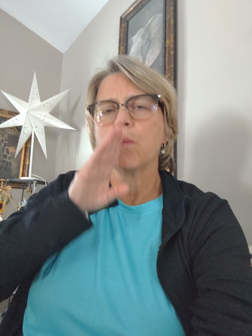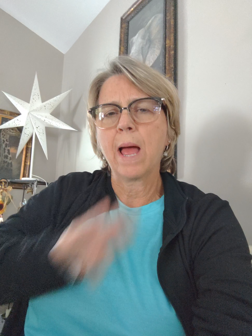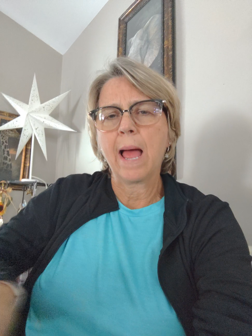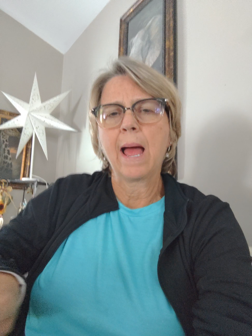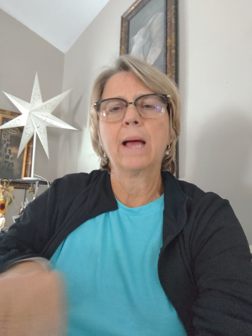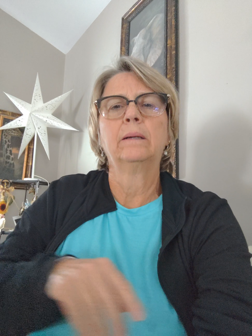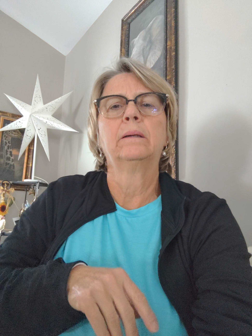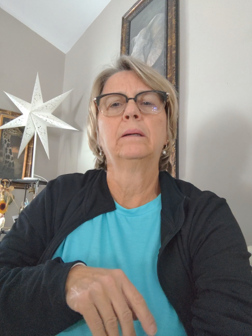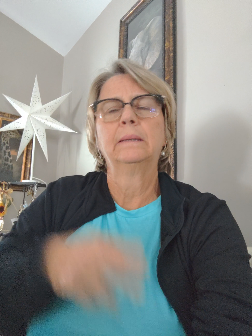quiet